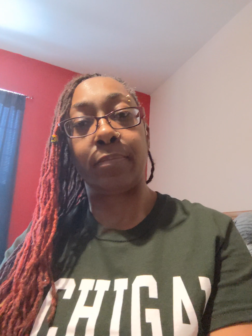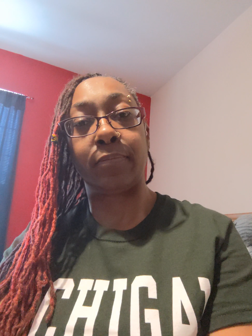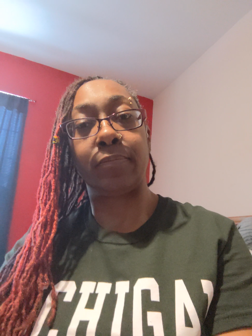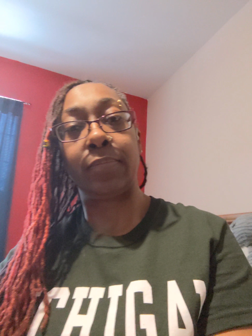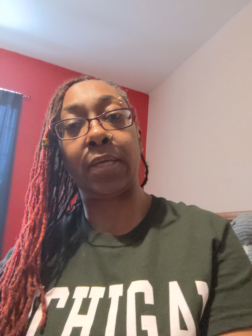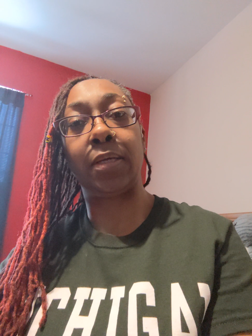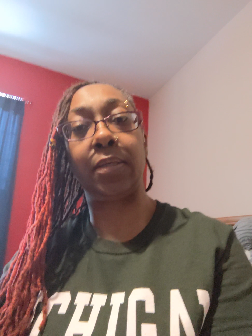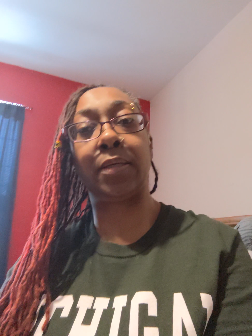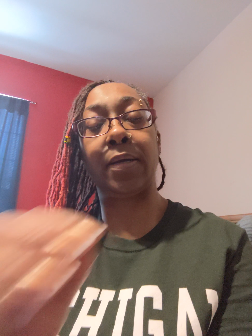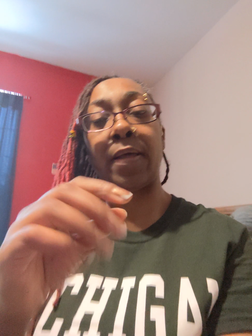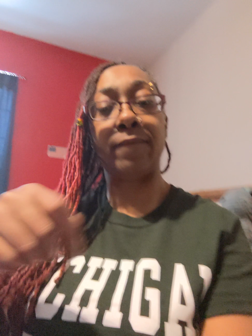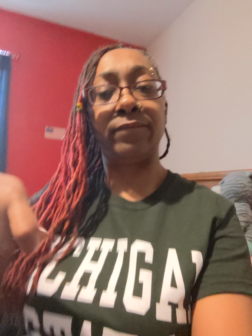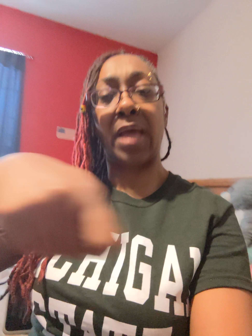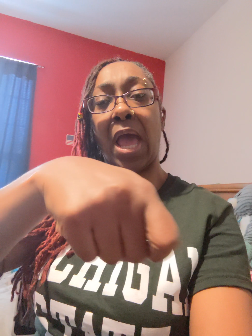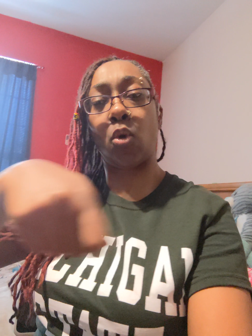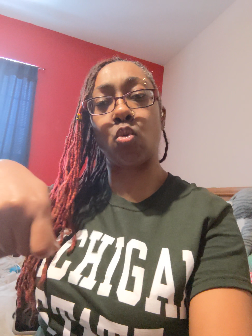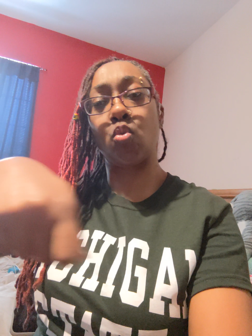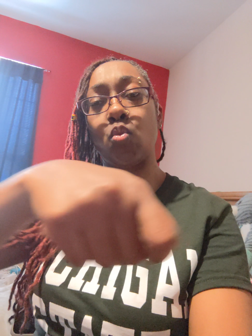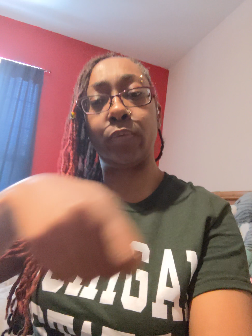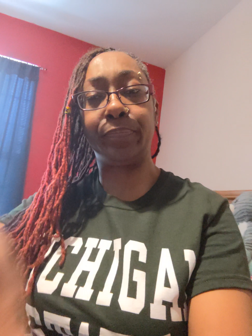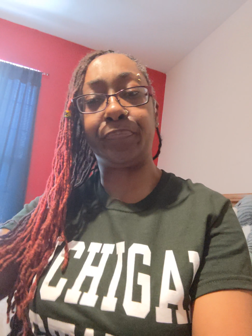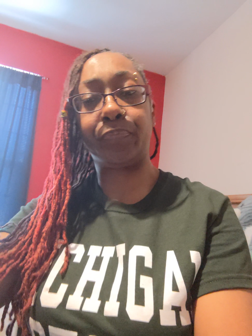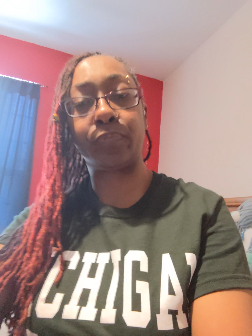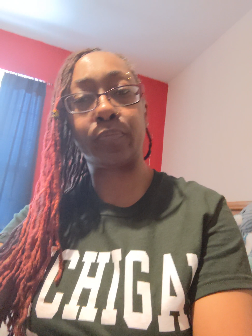vacuum